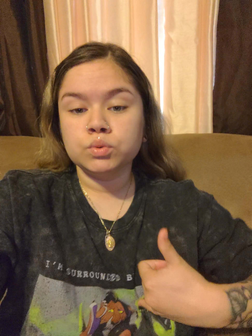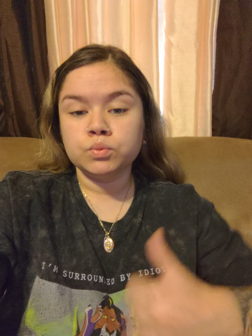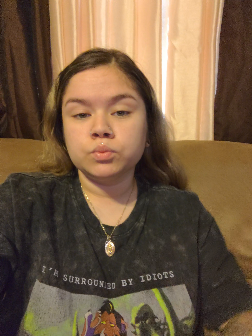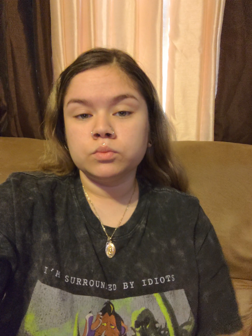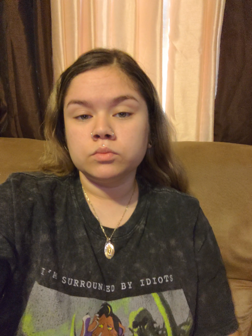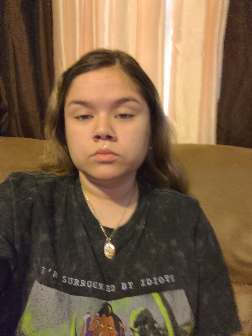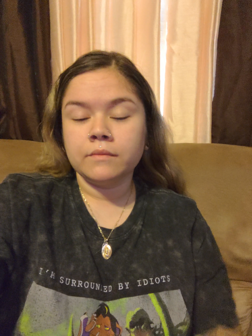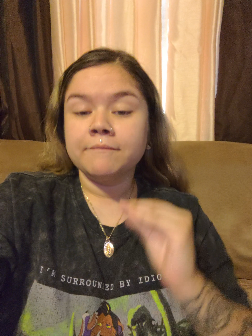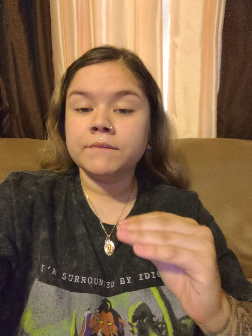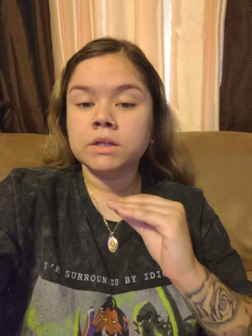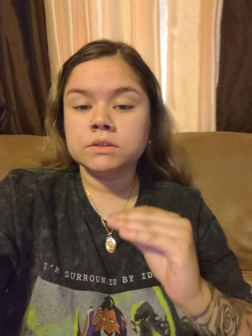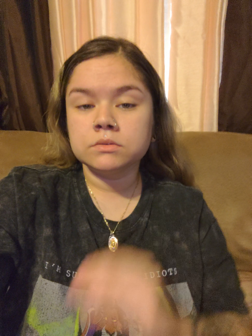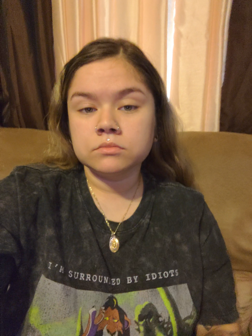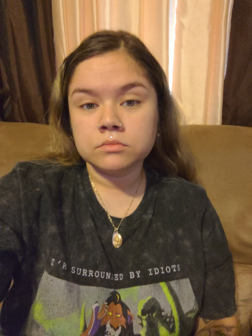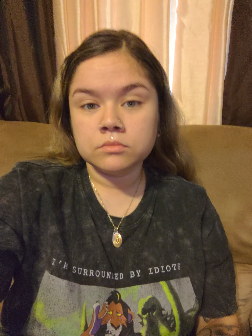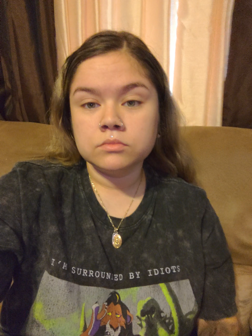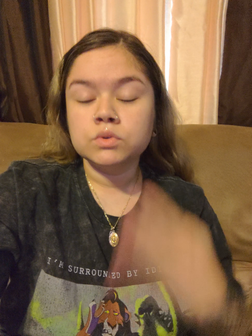fix